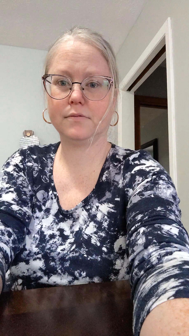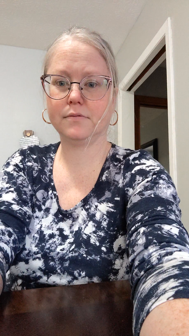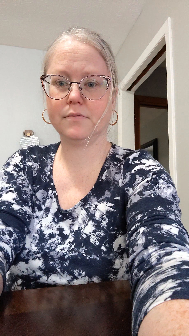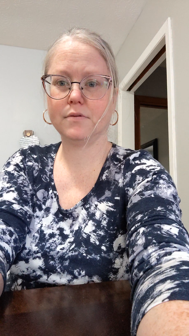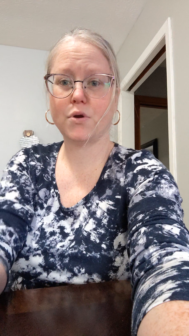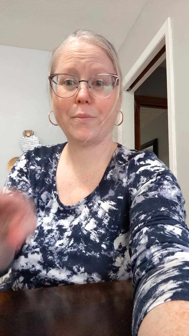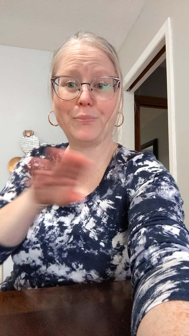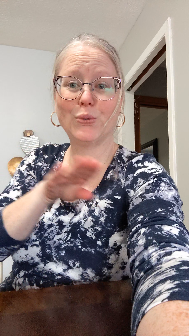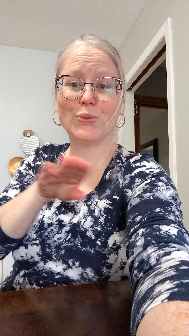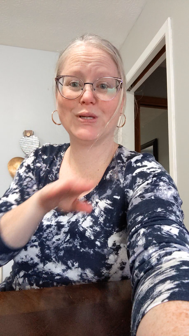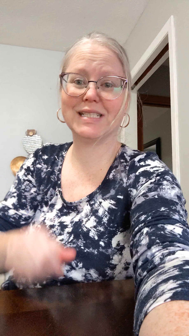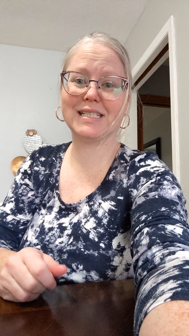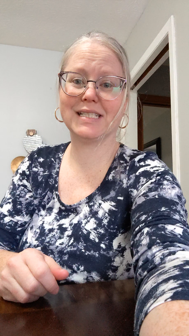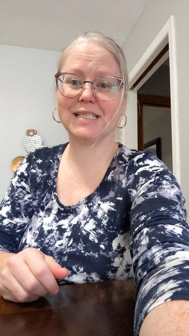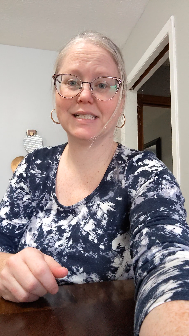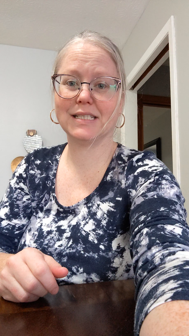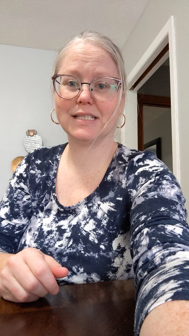boots